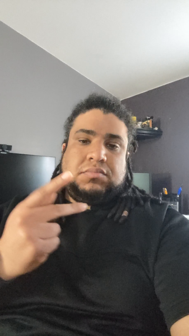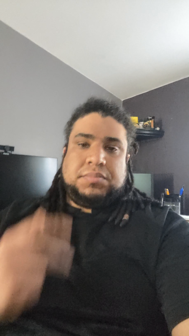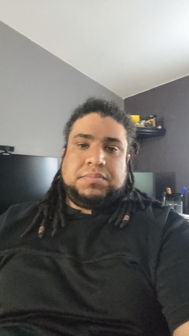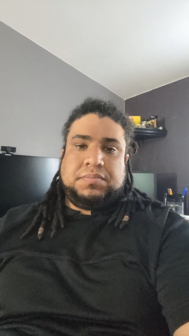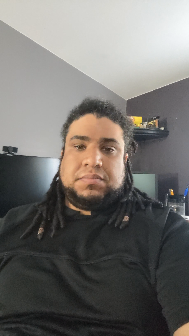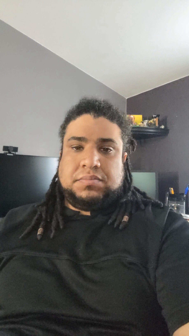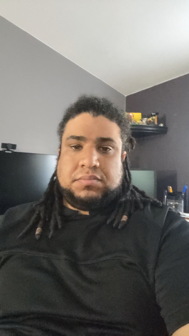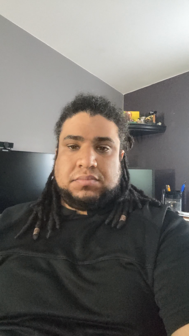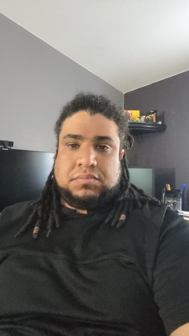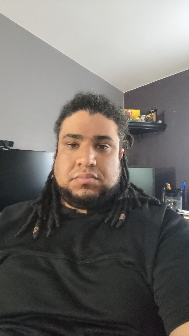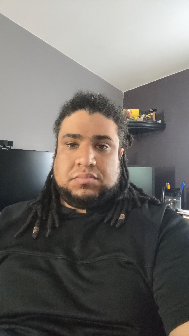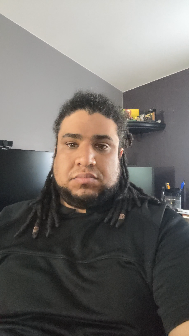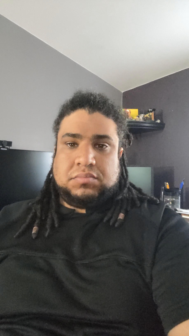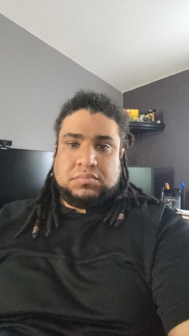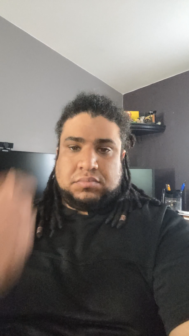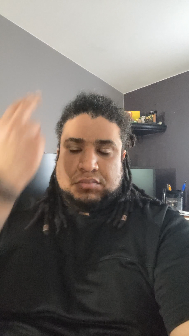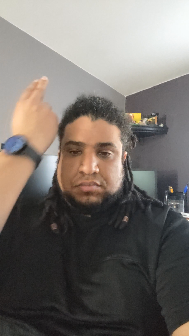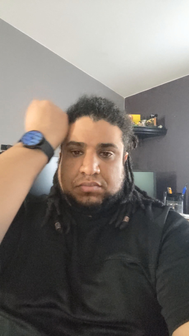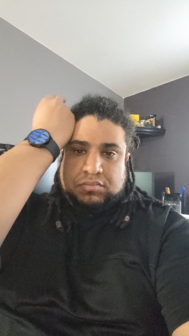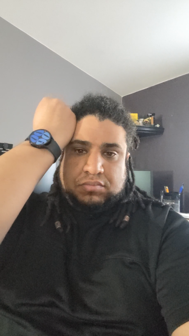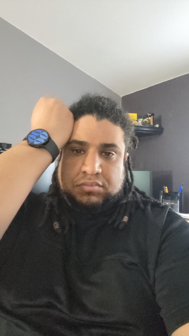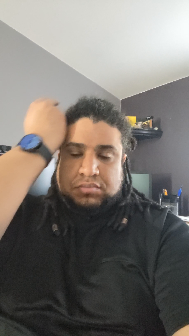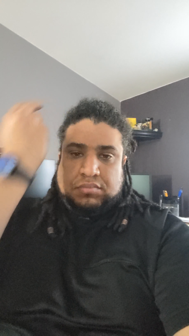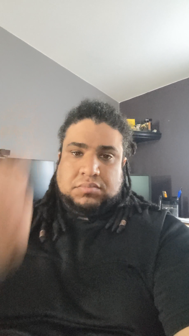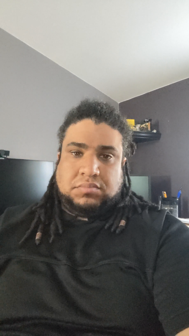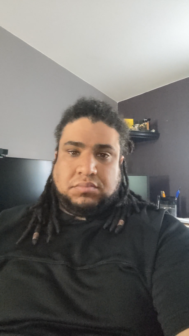rabbit